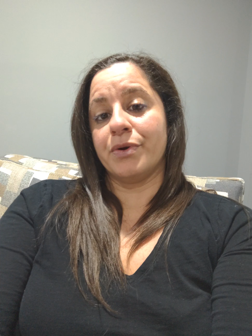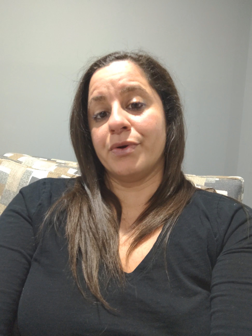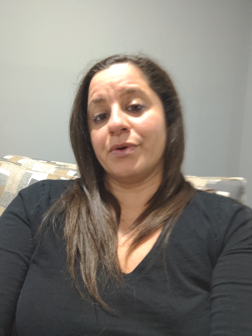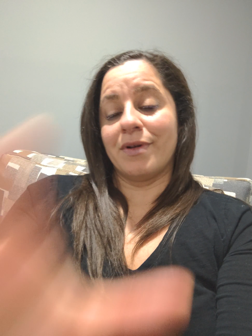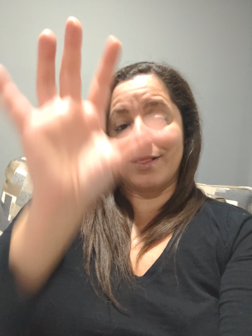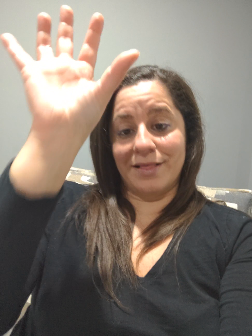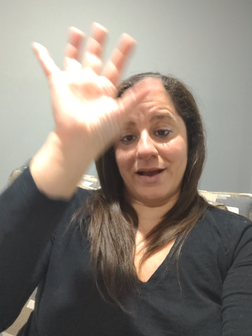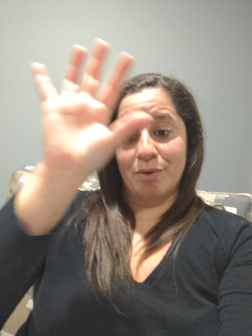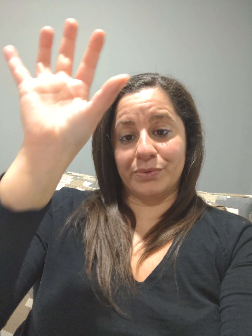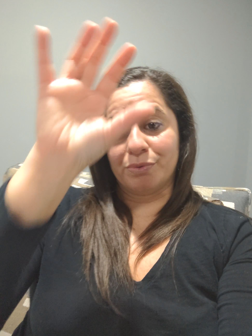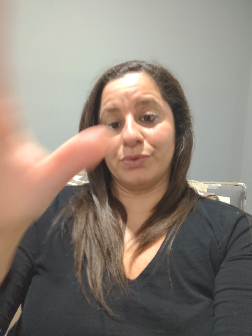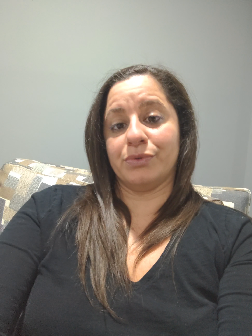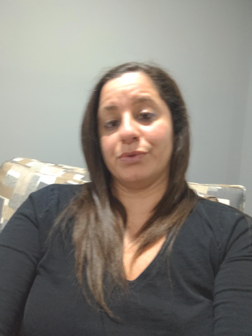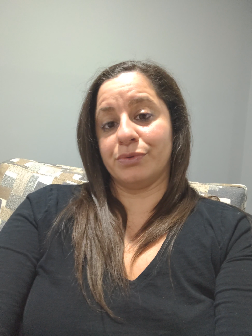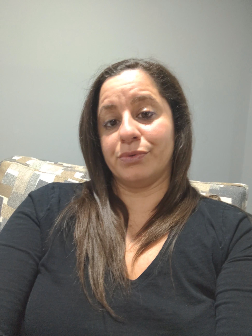cloud